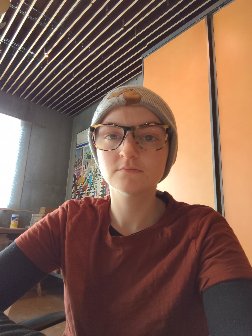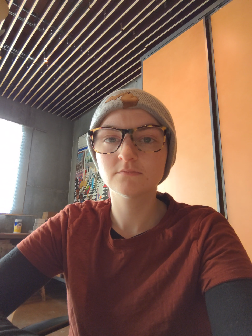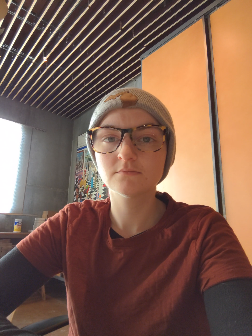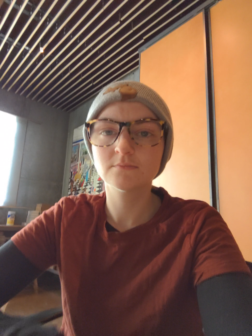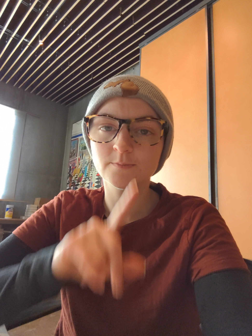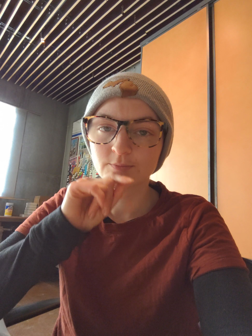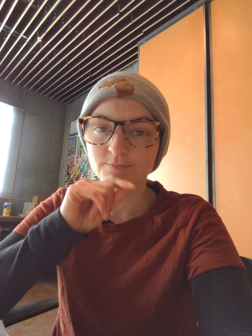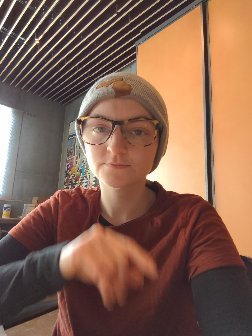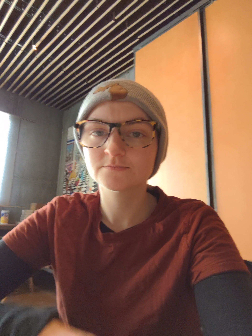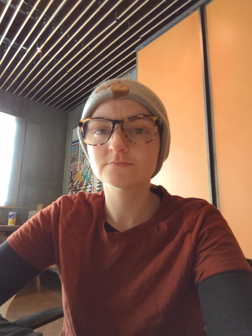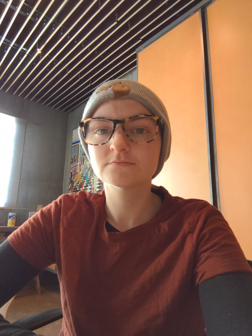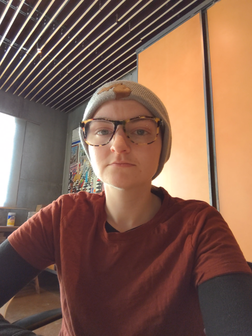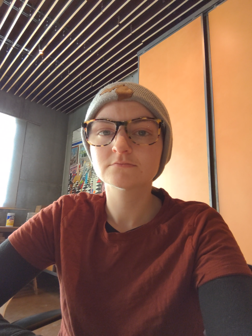bird